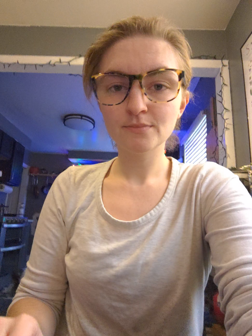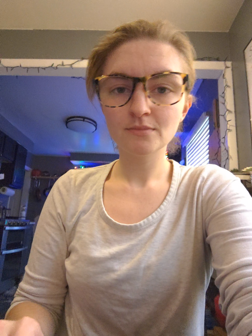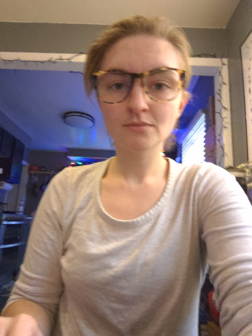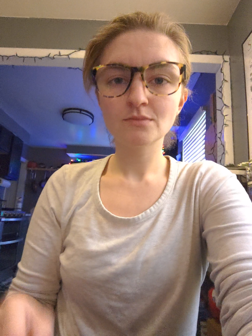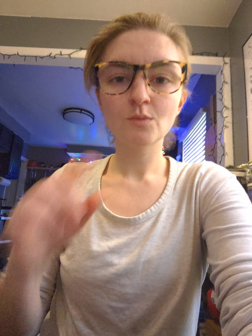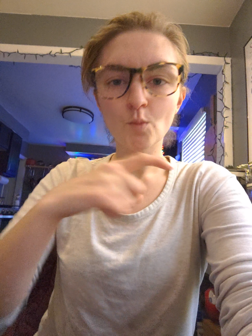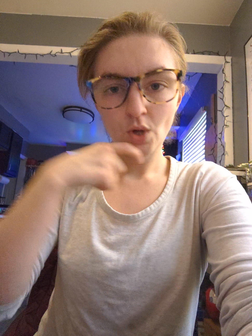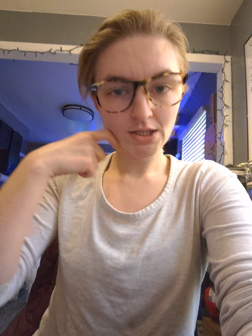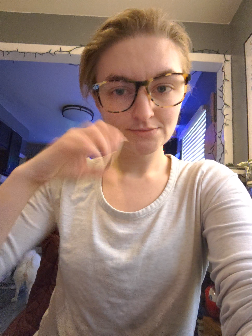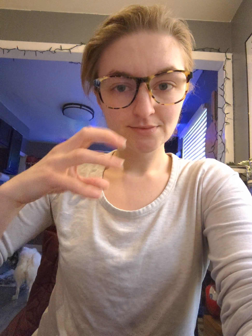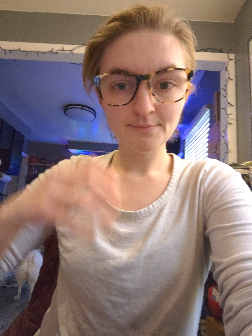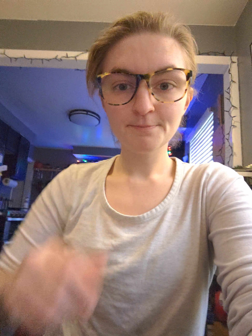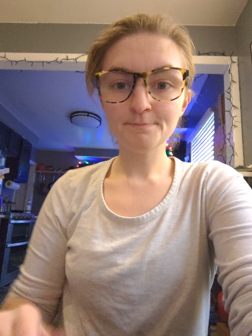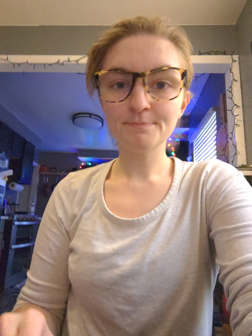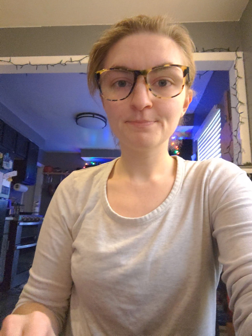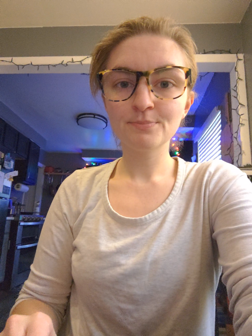dryer